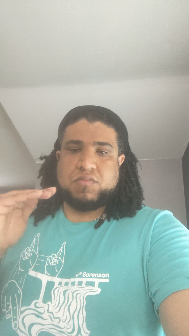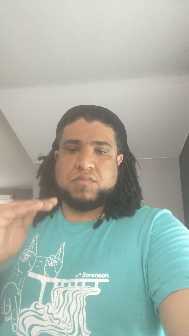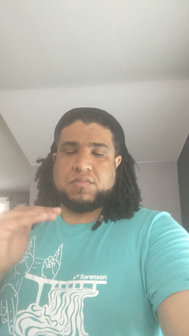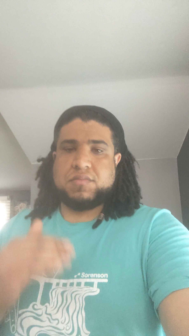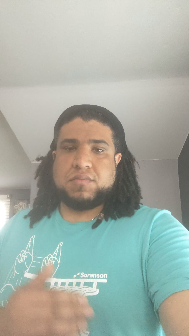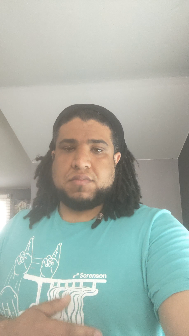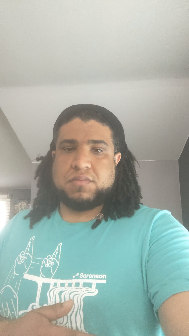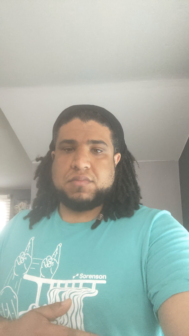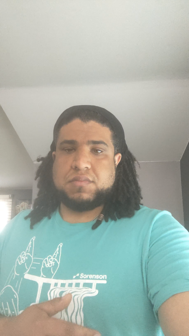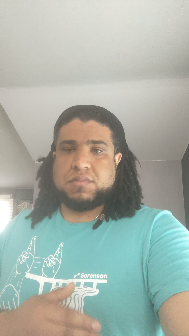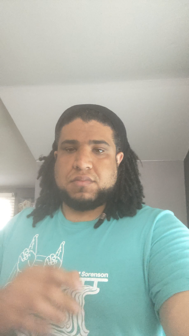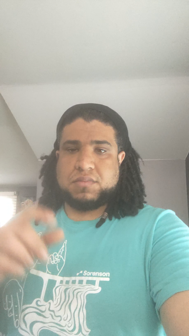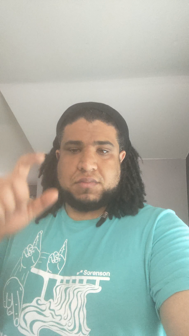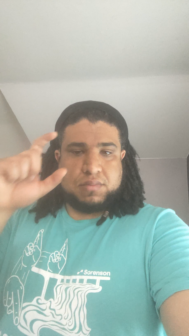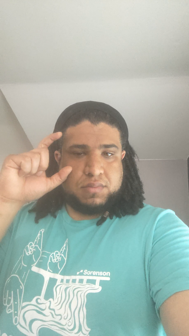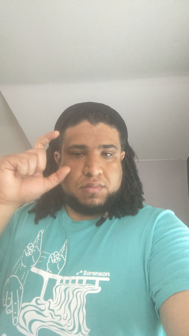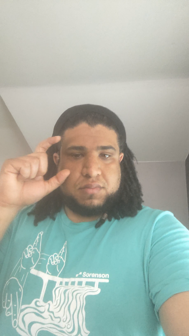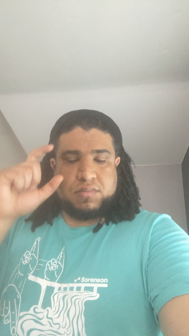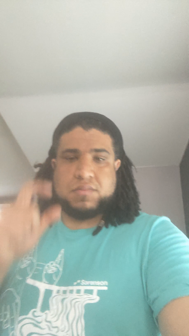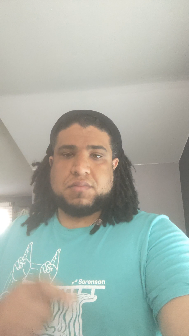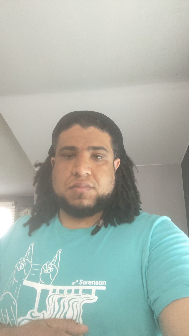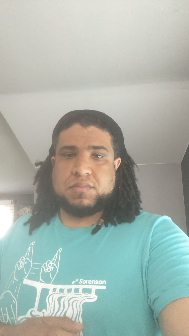glasses